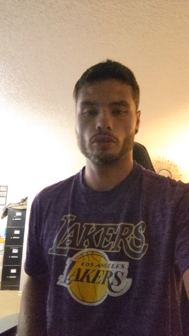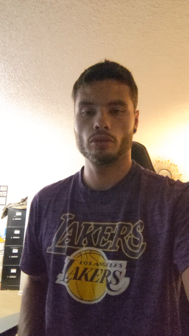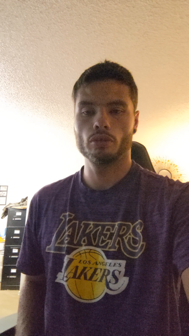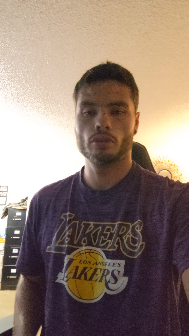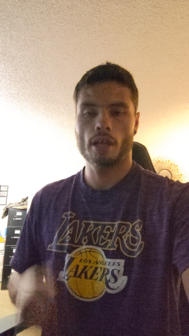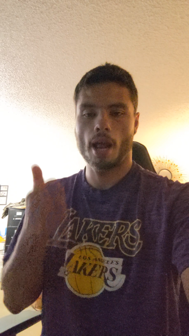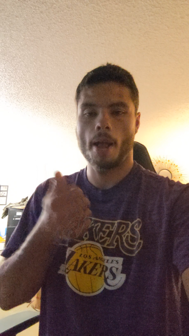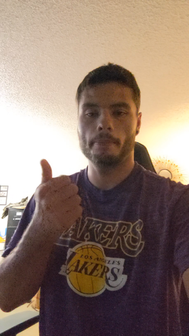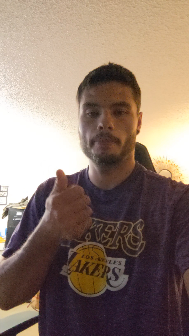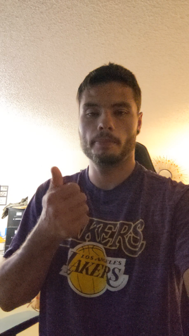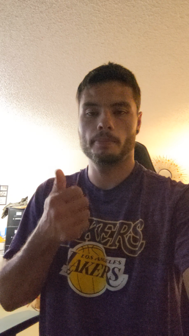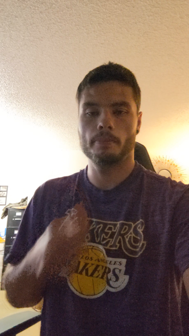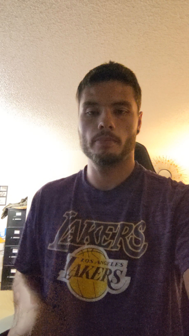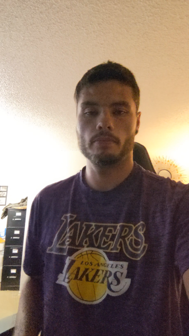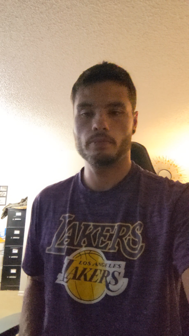help